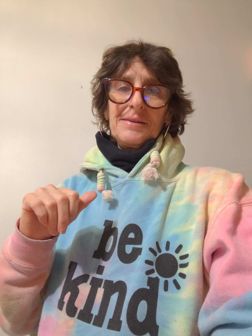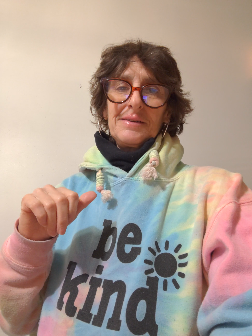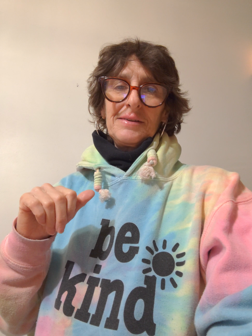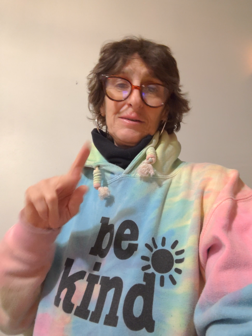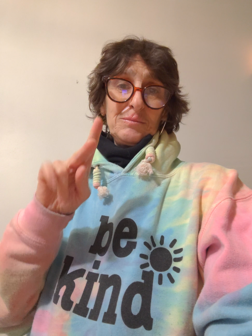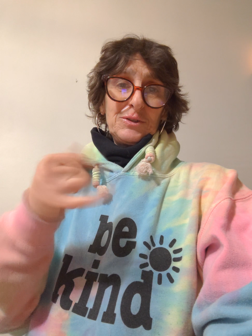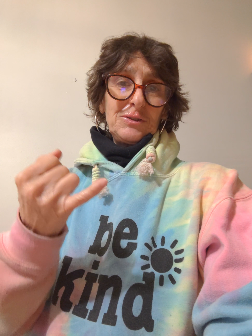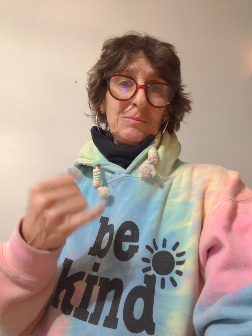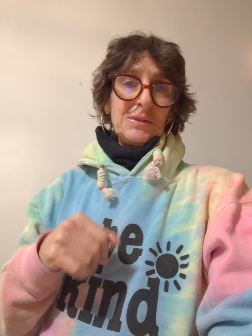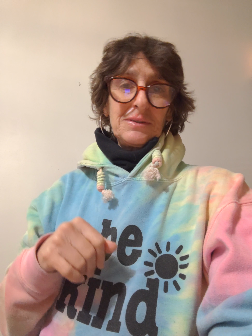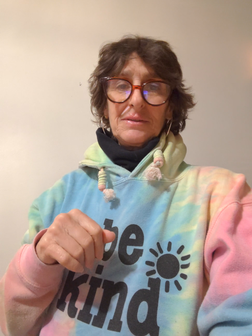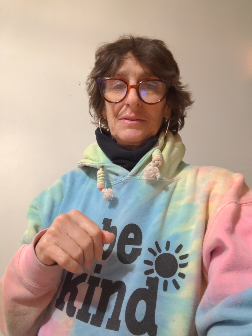pajamas